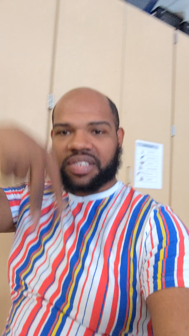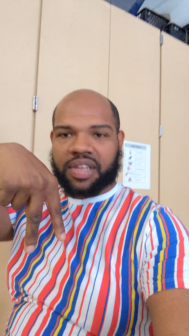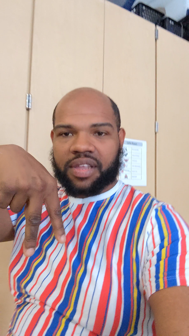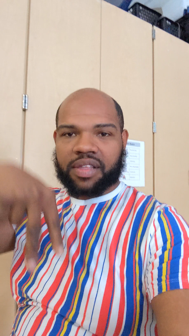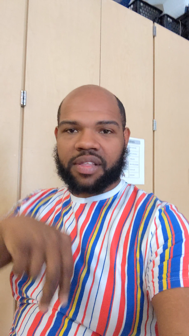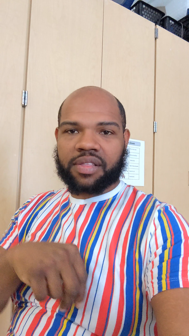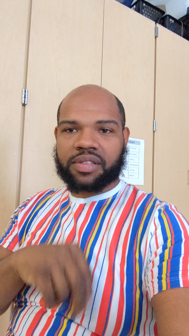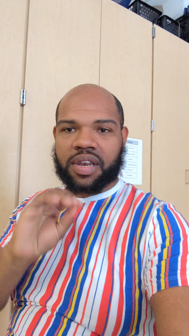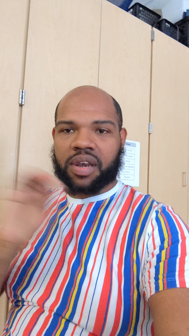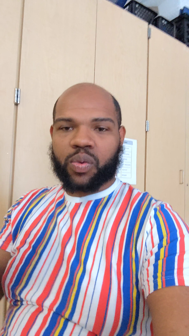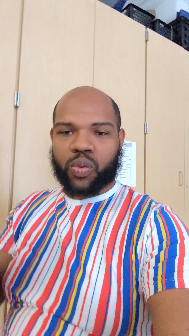none